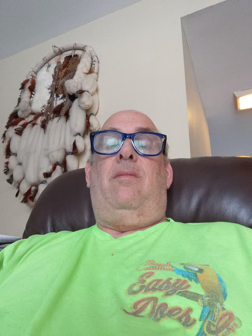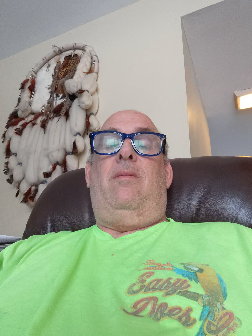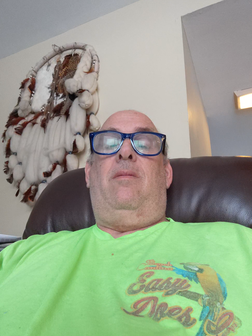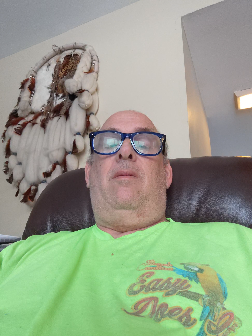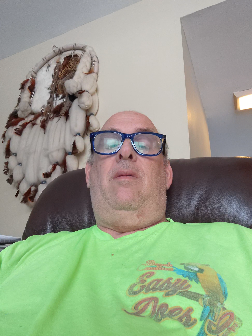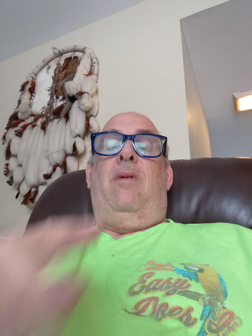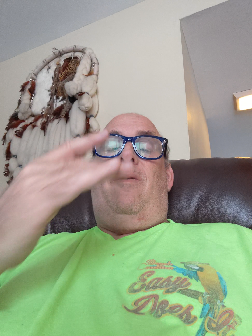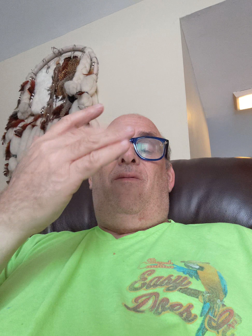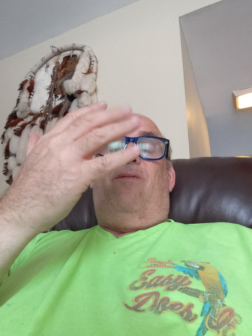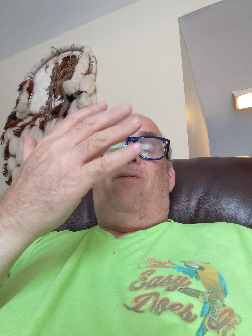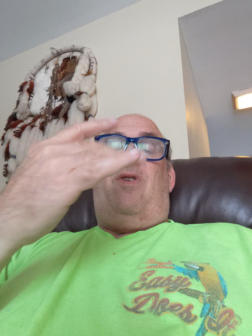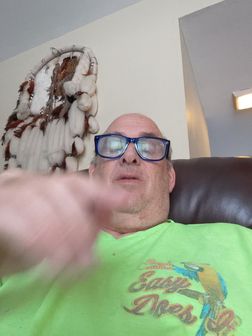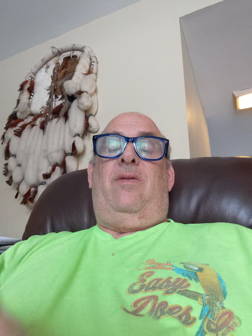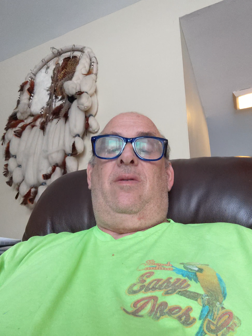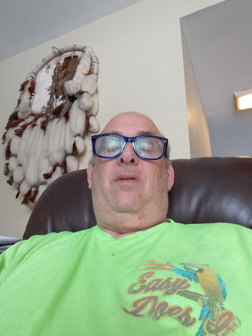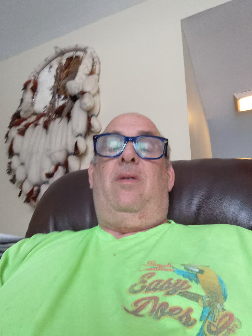finger